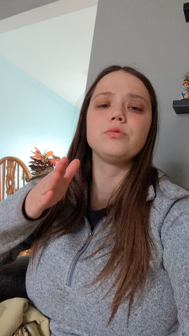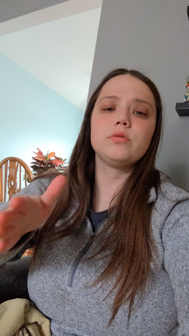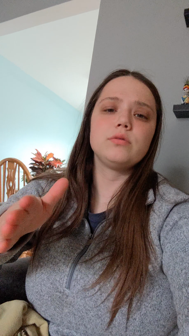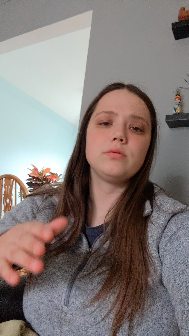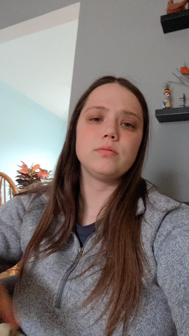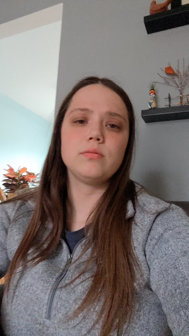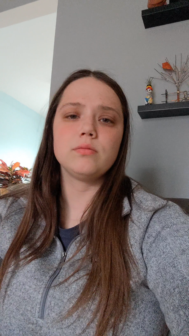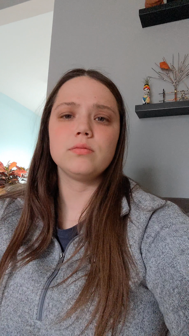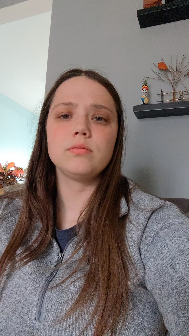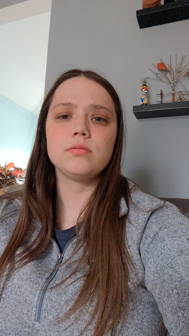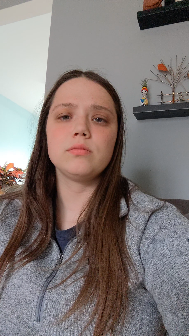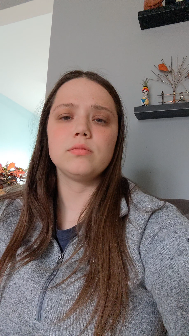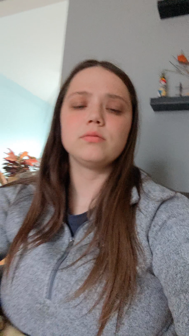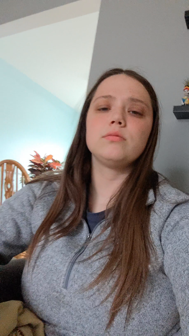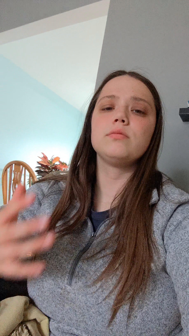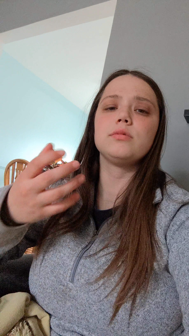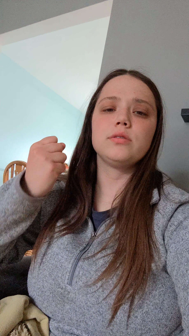get